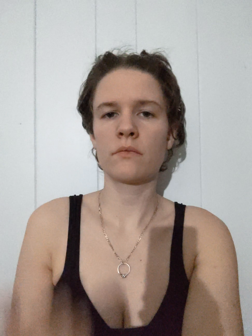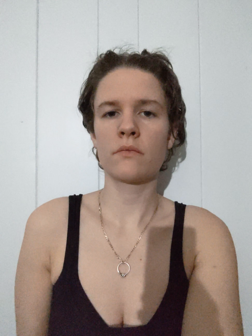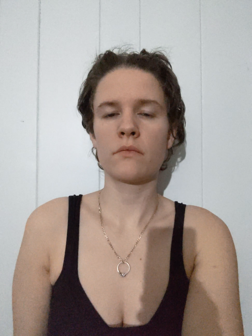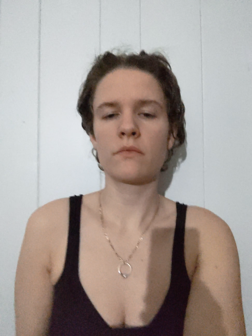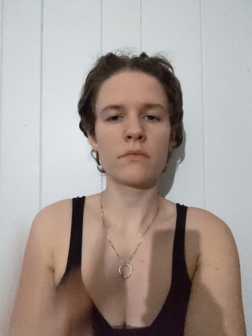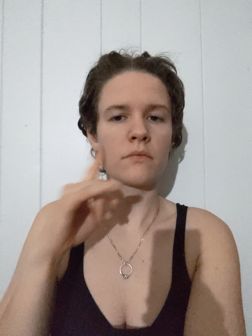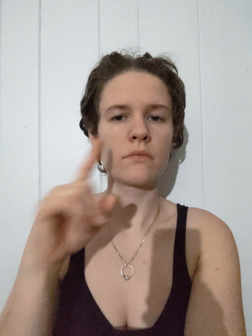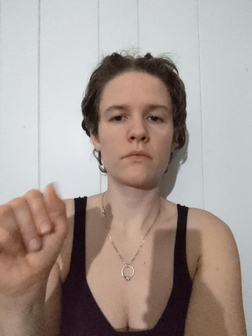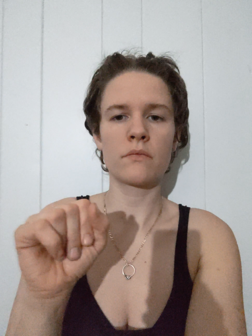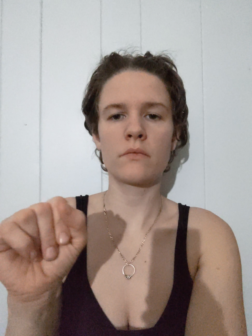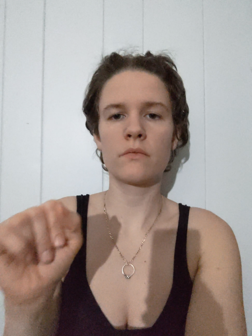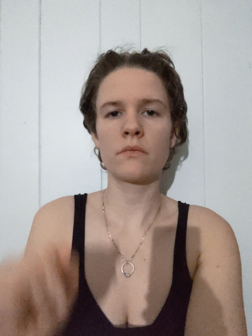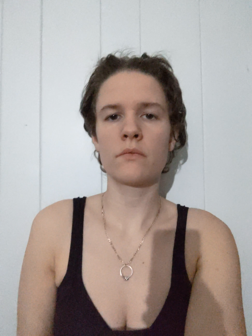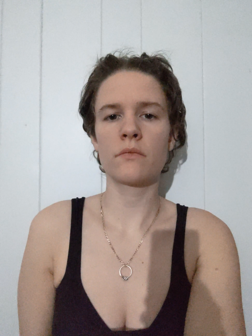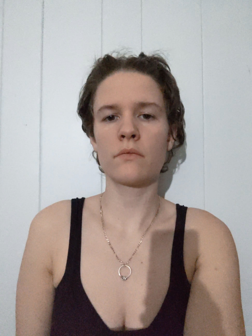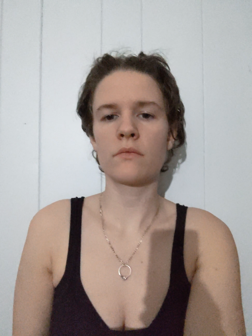loud